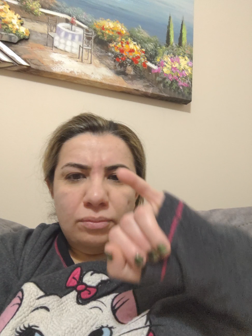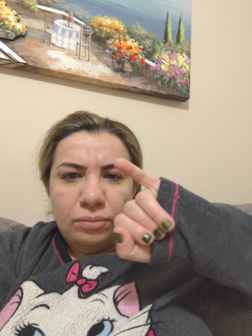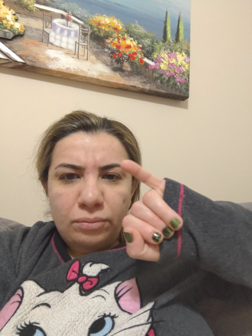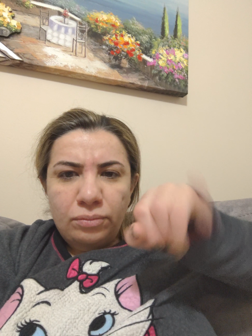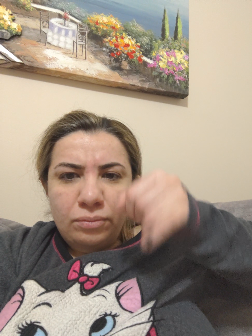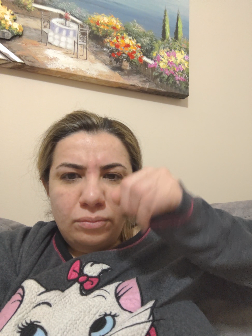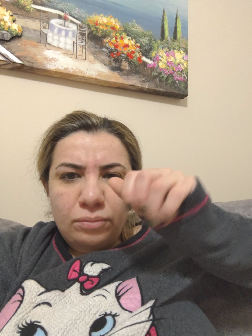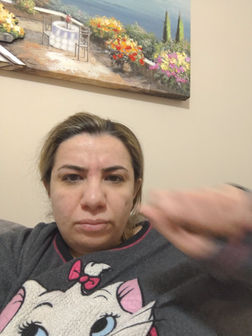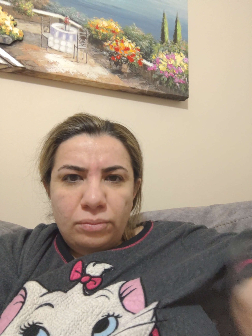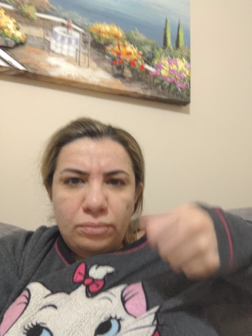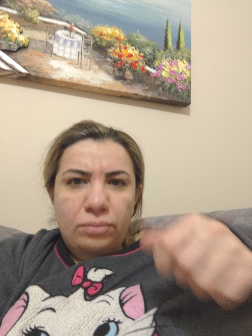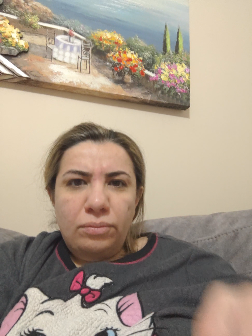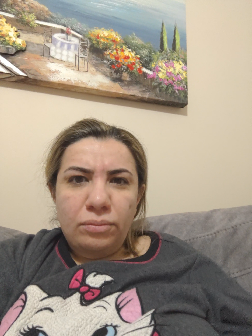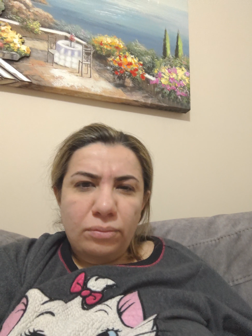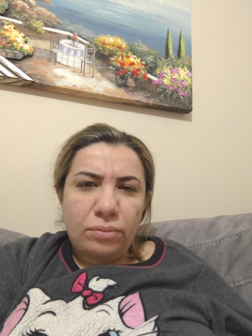jeans